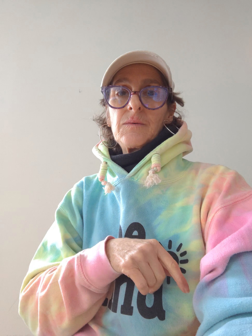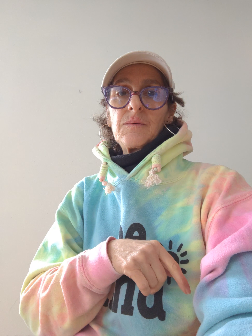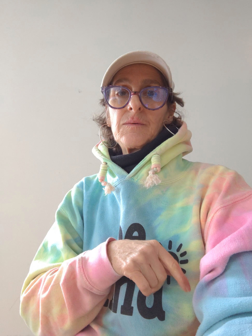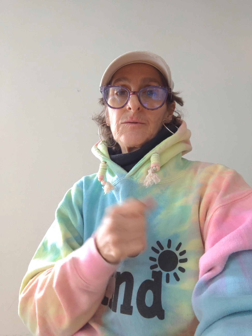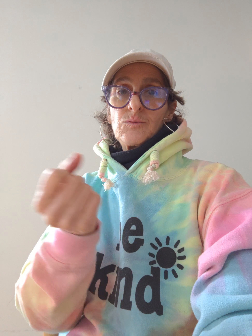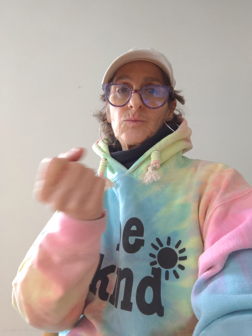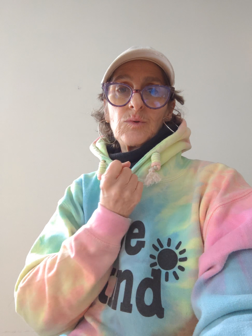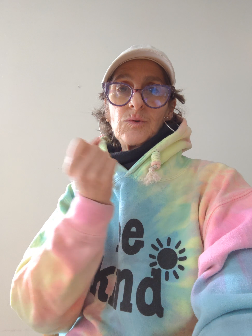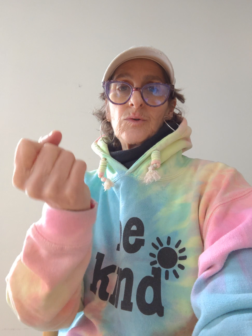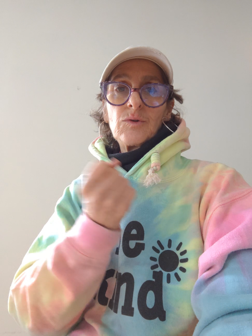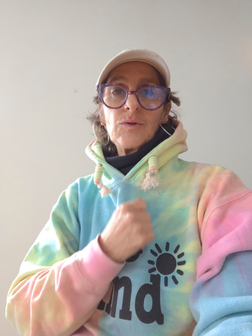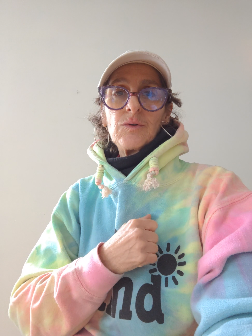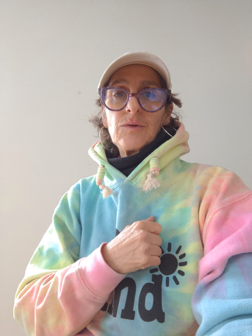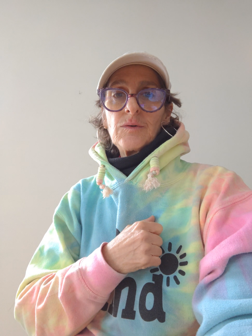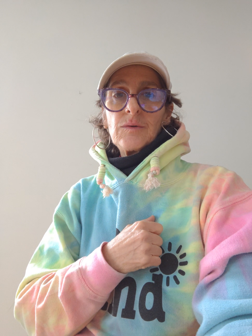drawer